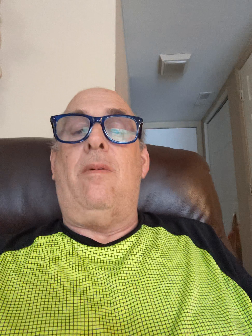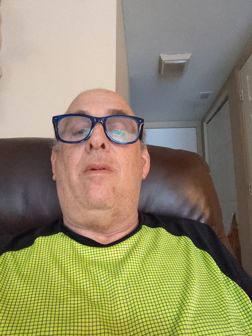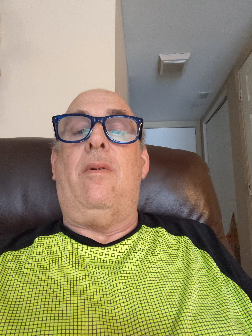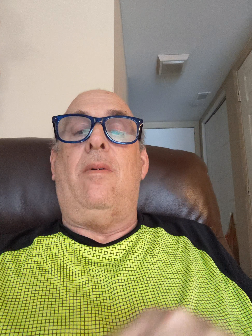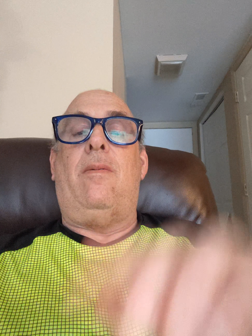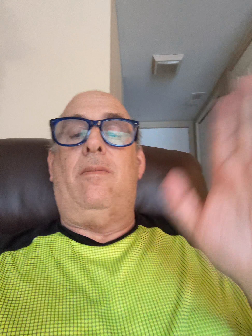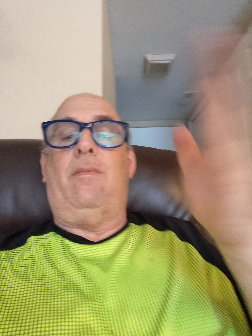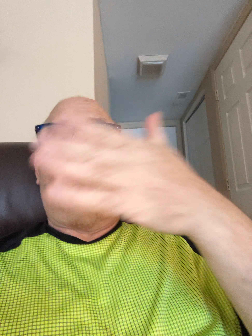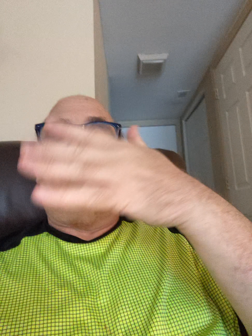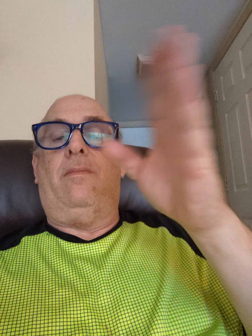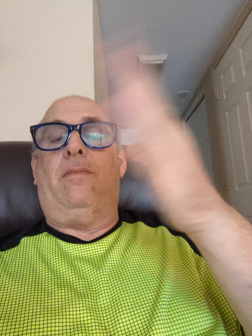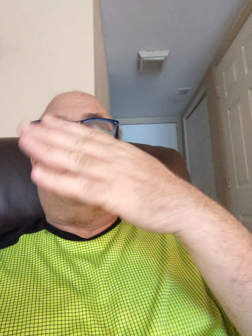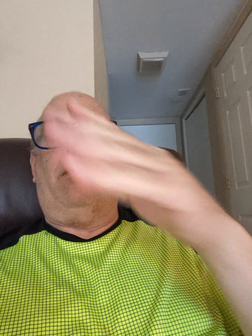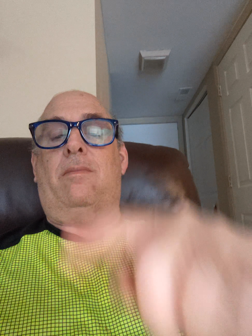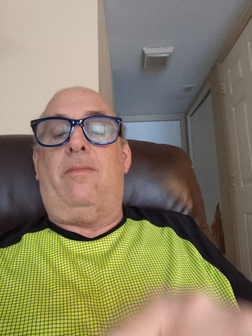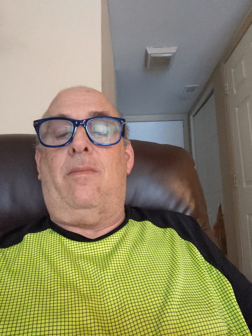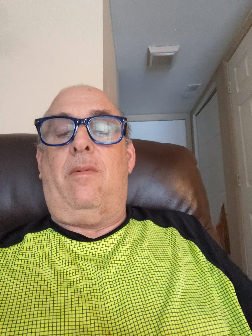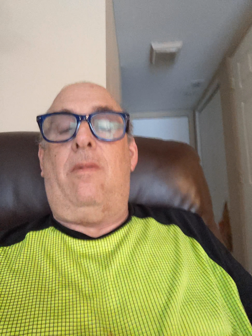flag